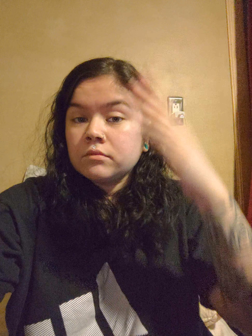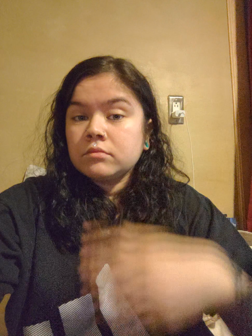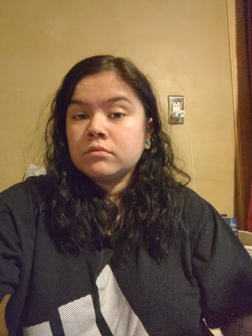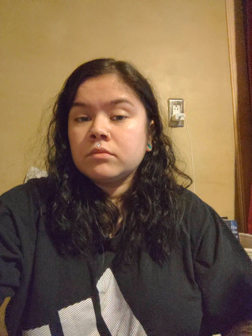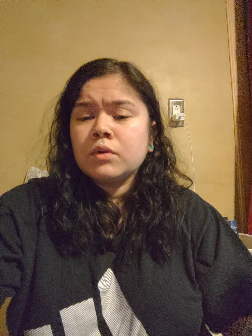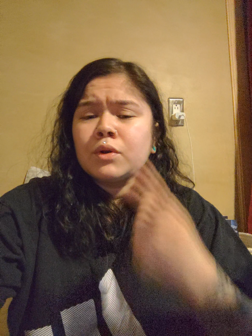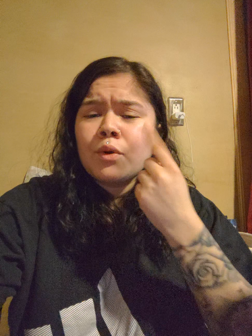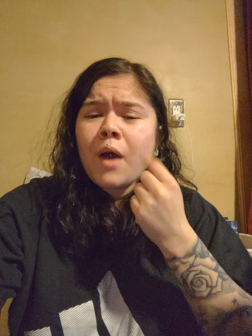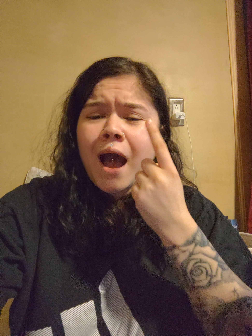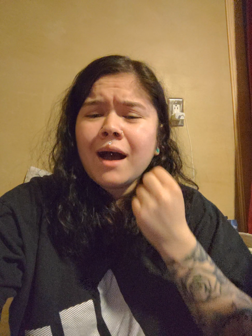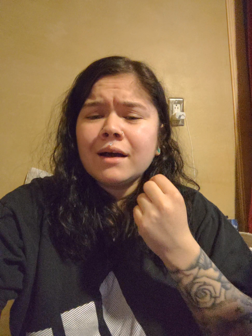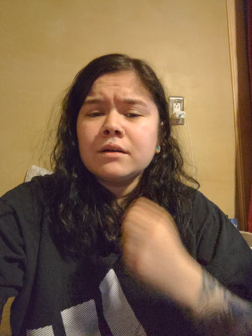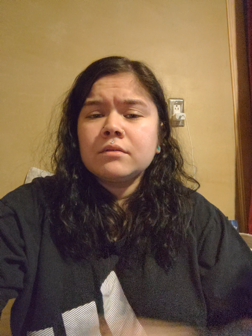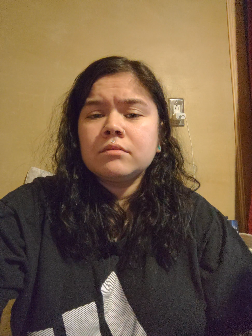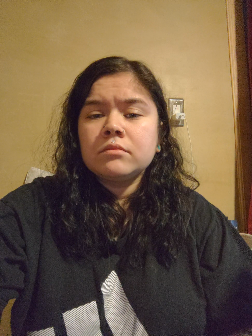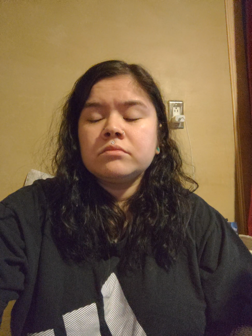cry